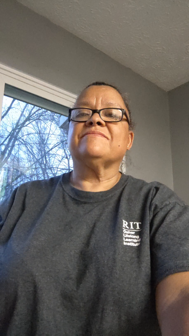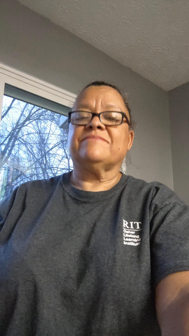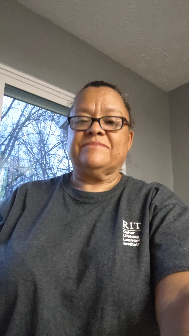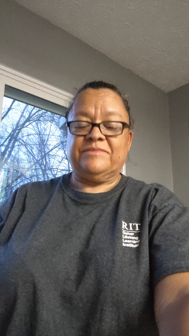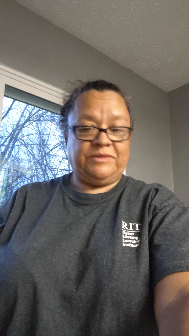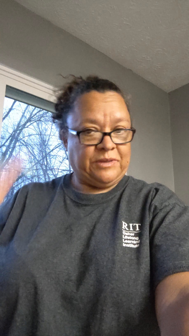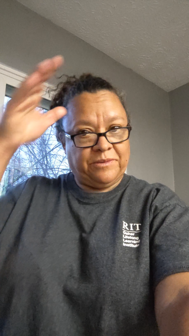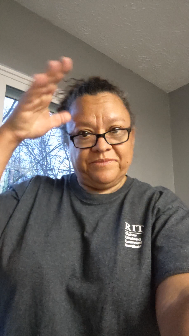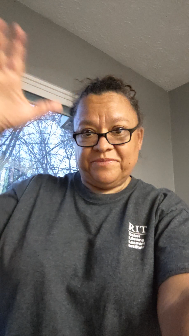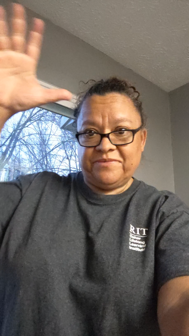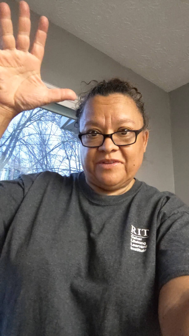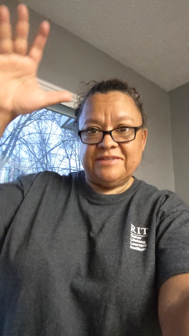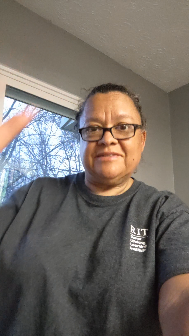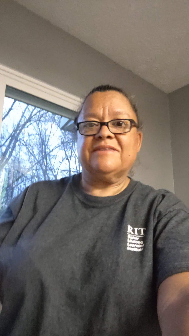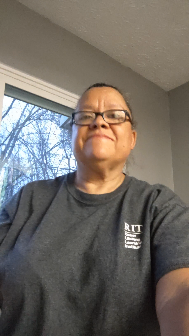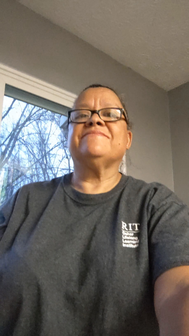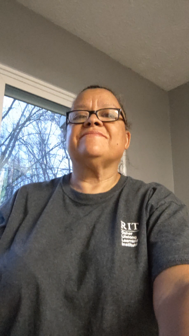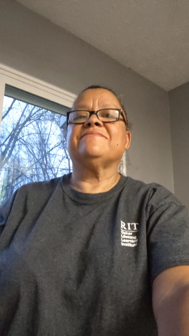moose